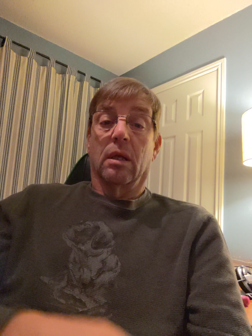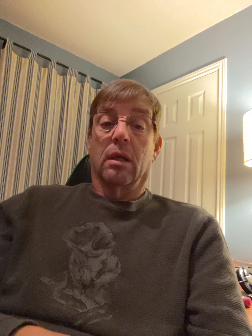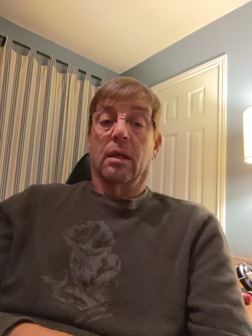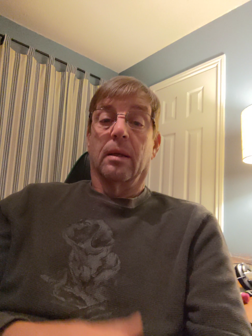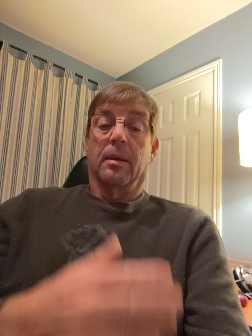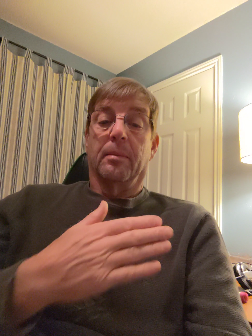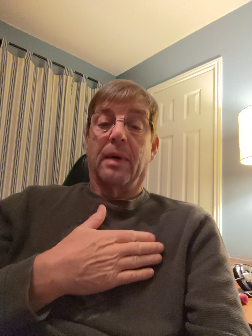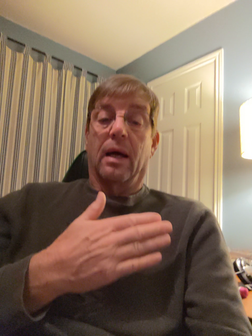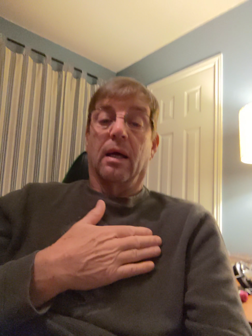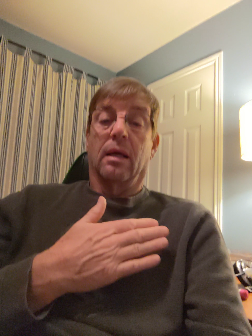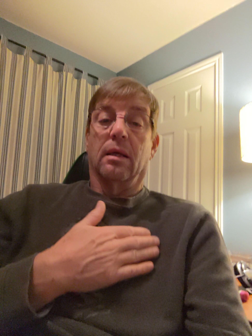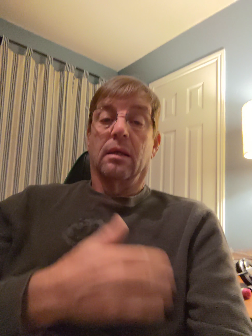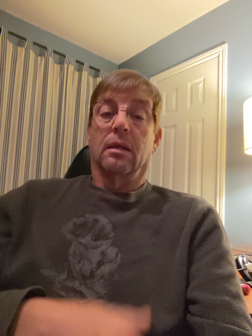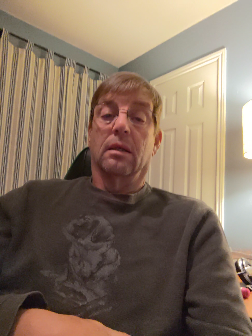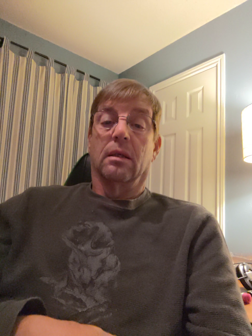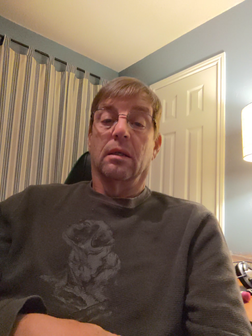my